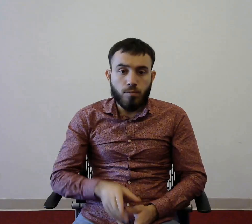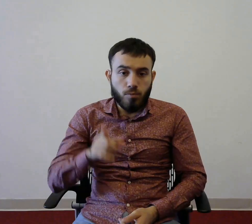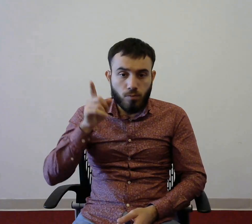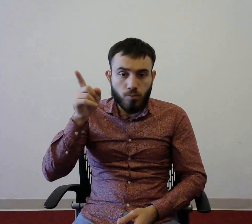O